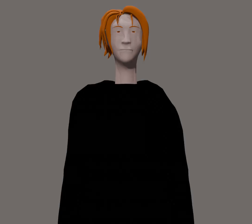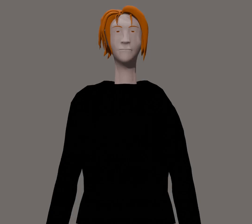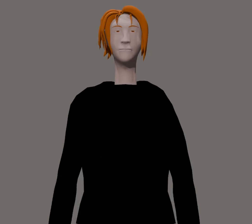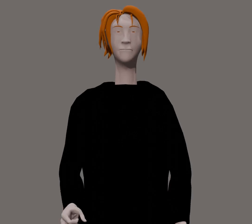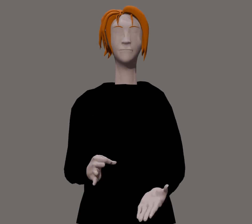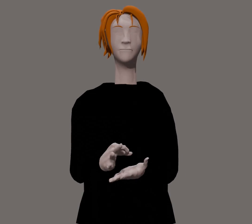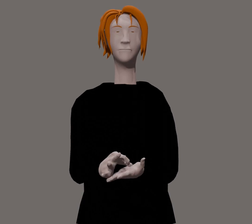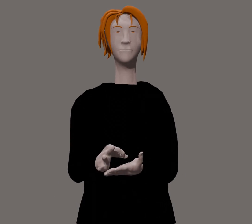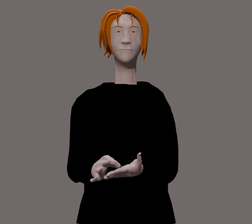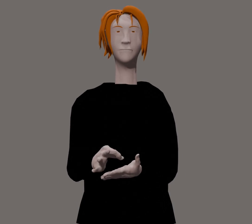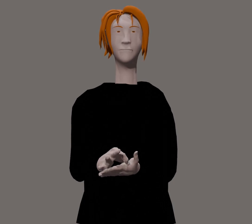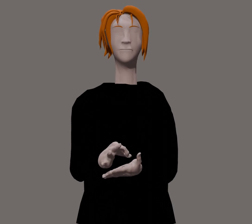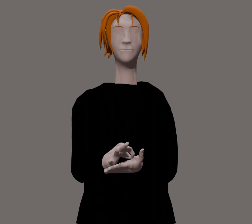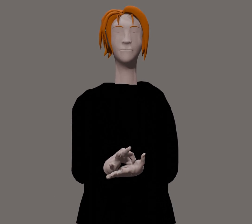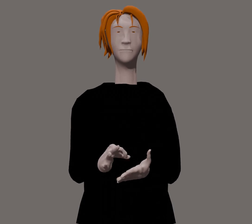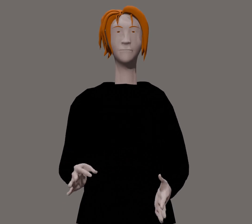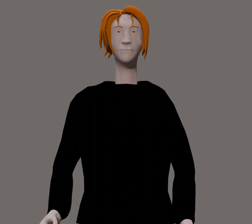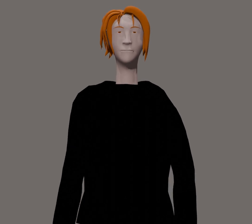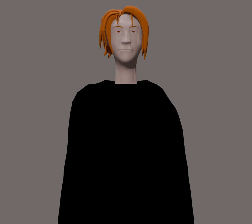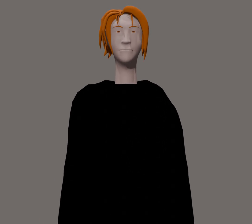Coins